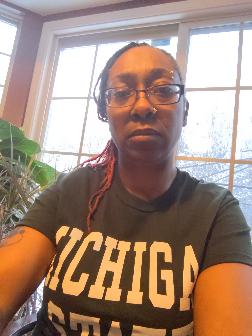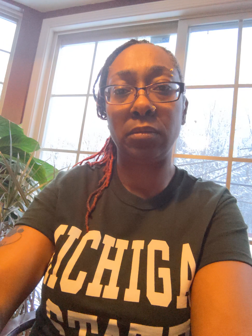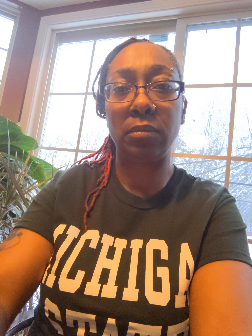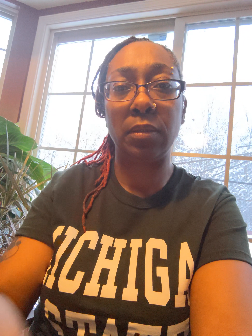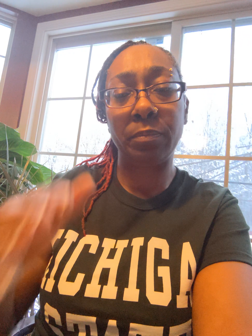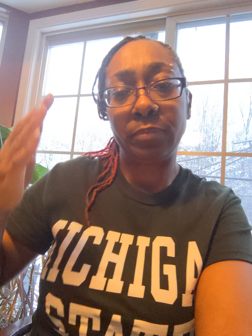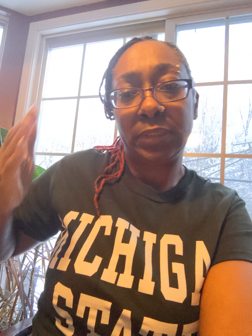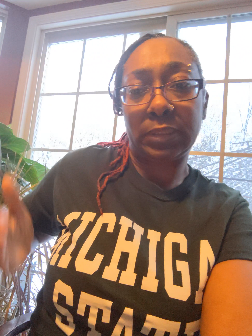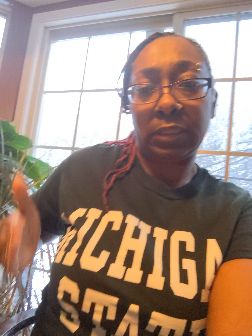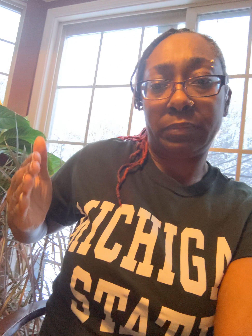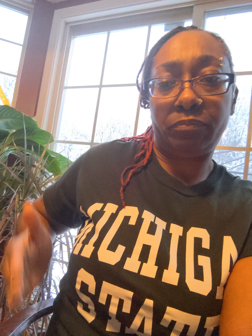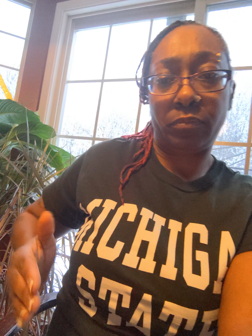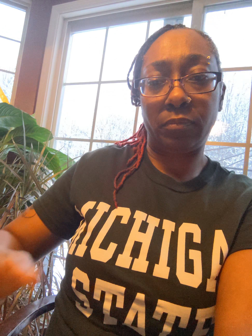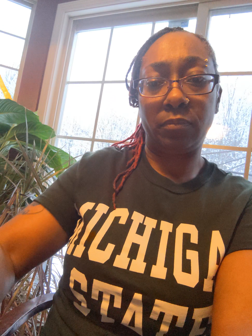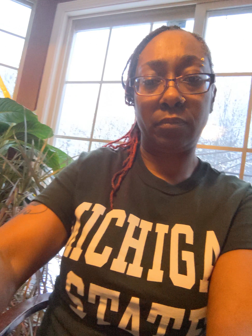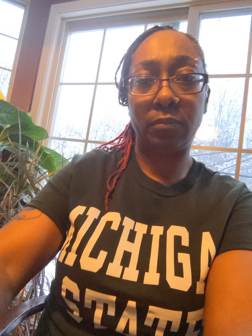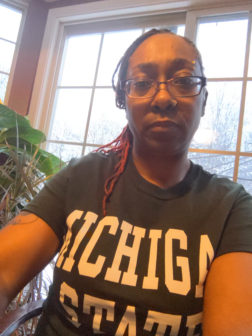beside